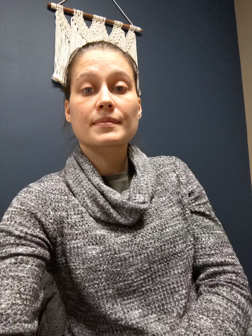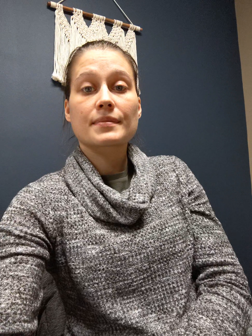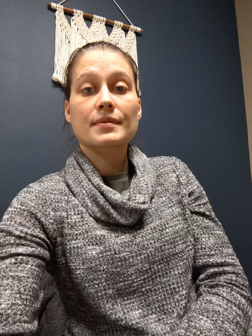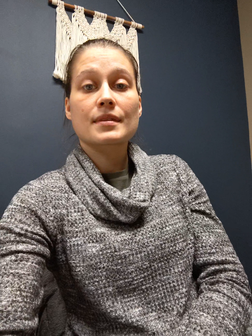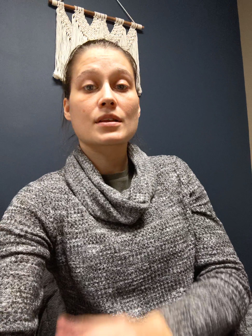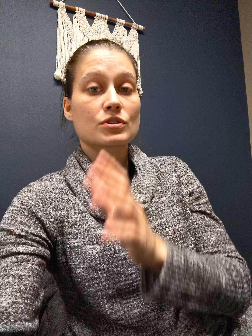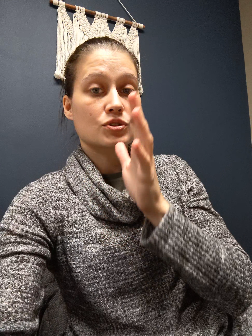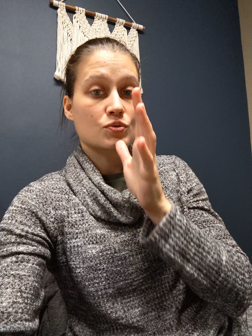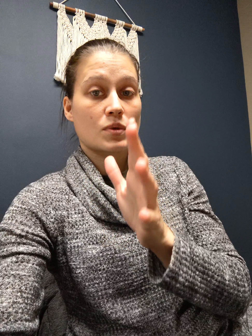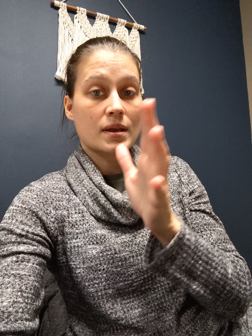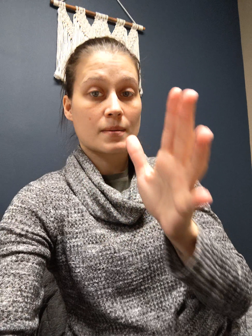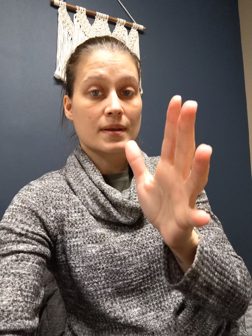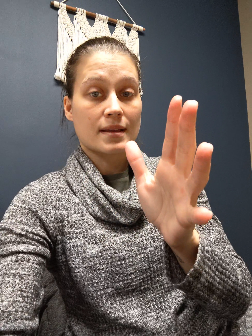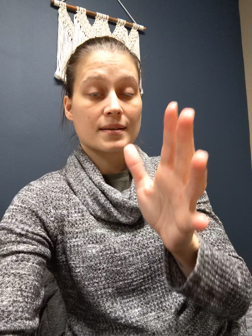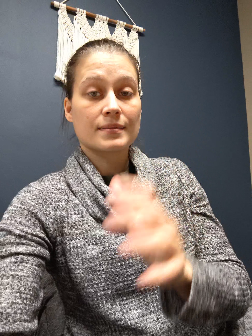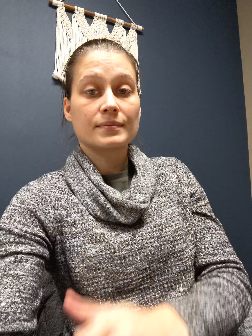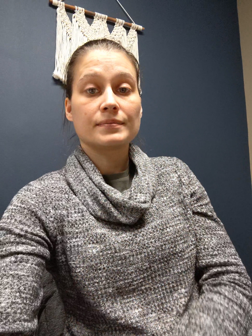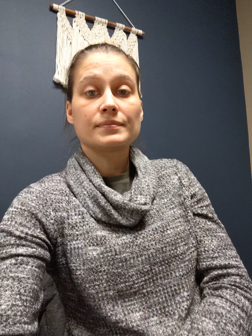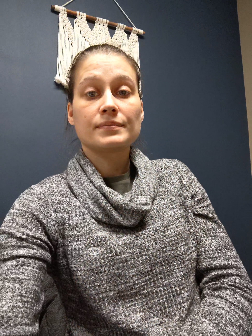grandma